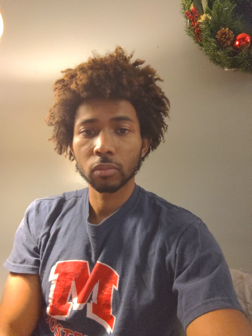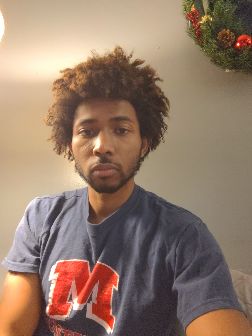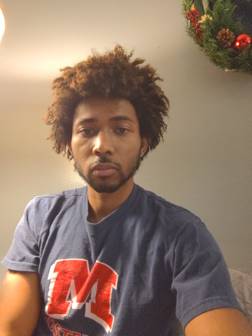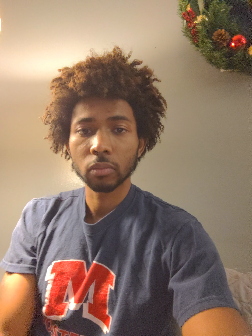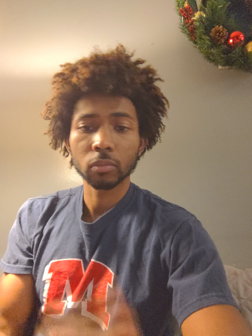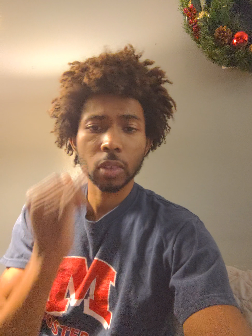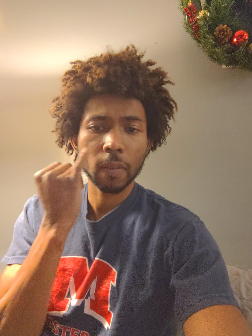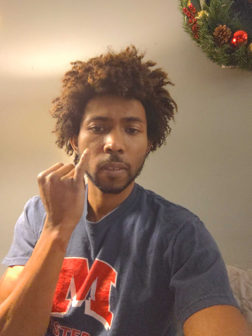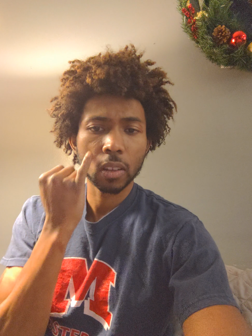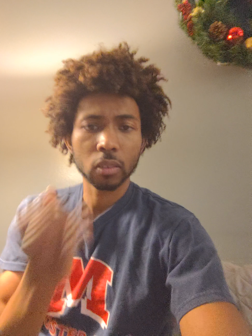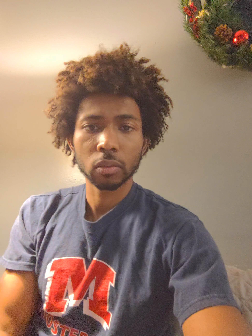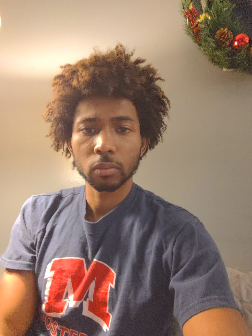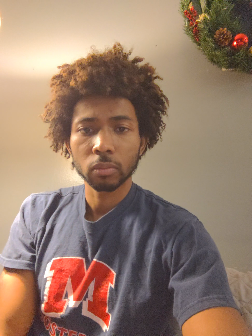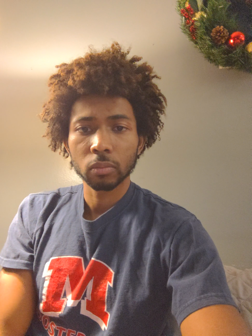if